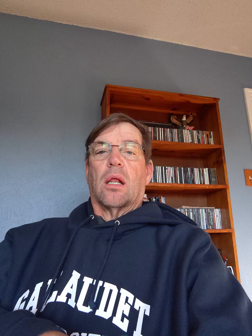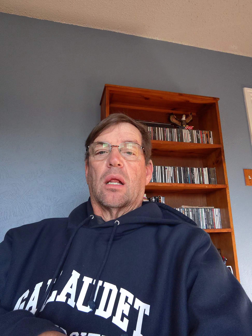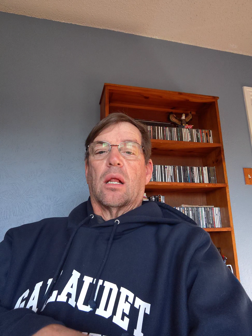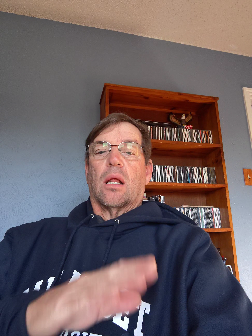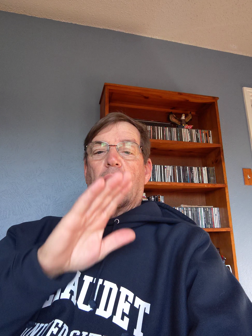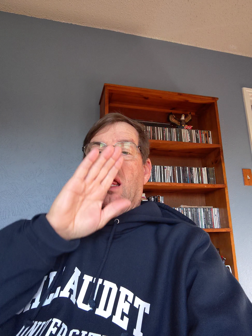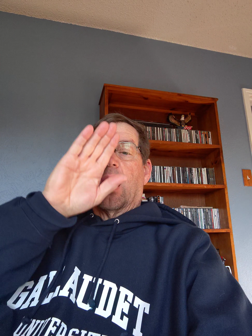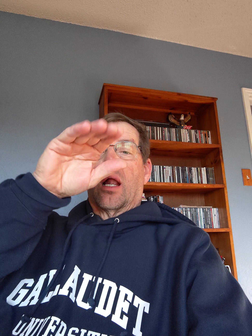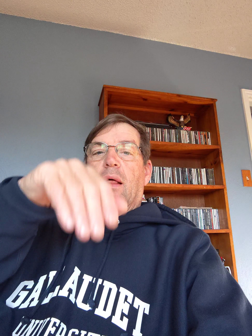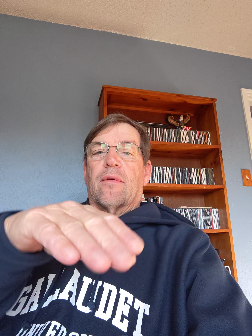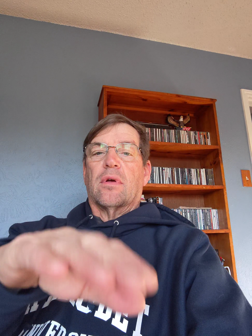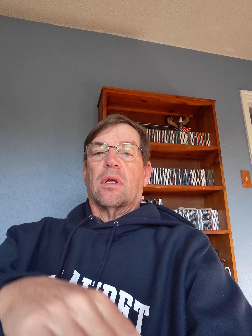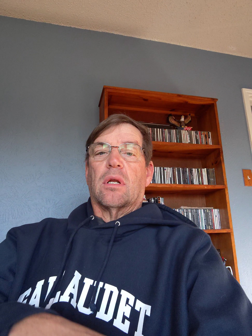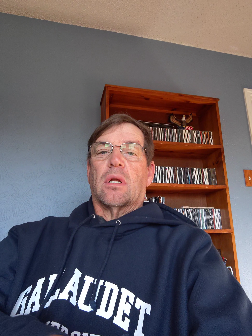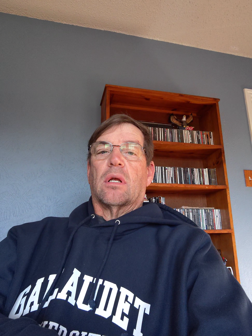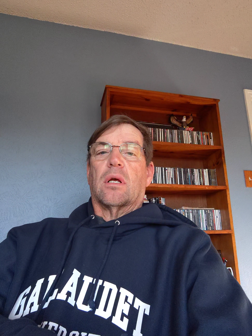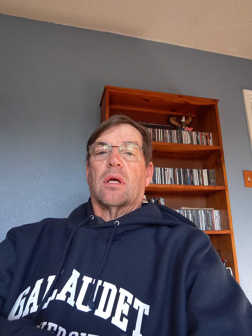elephant